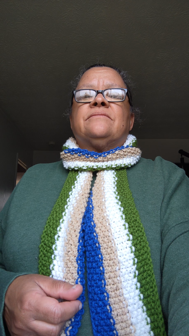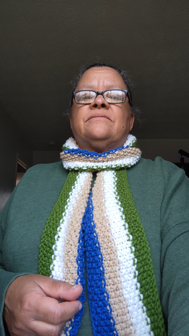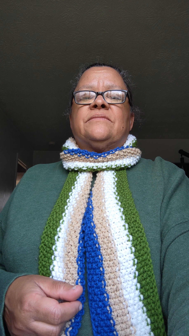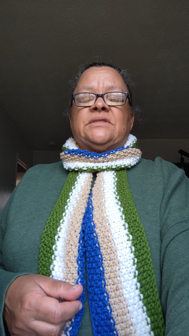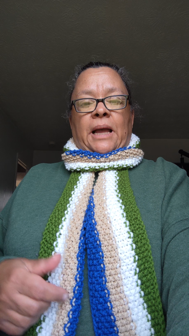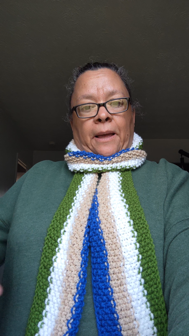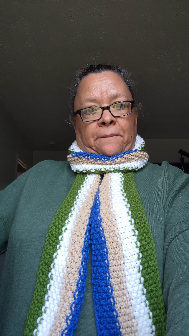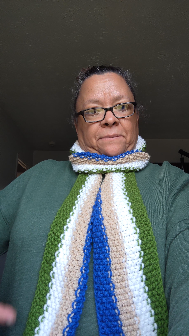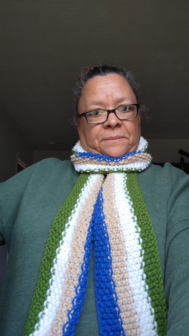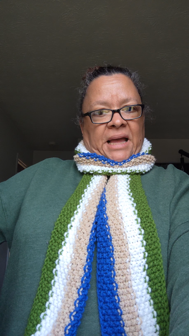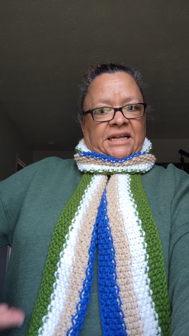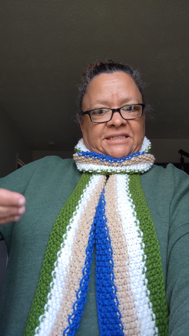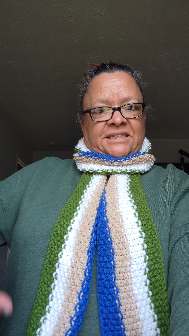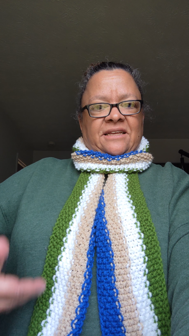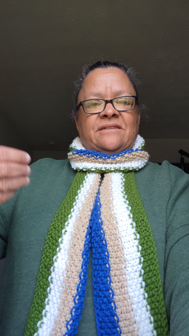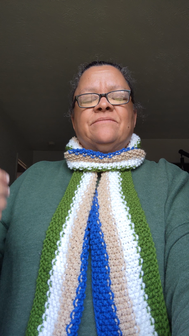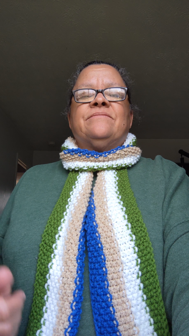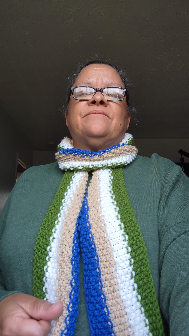pants